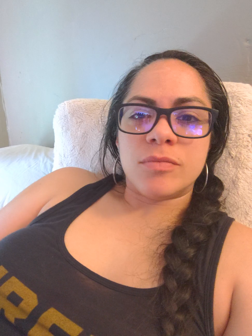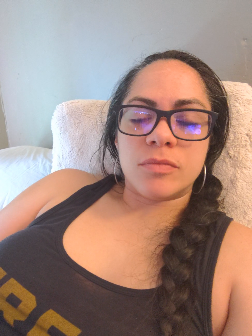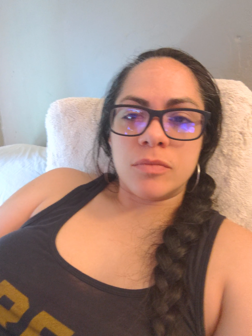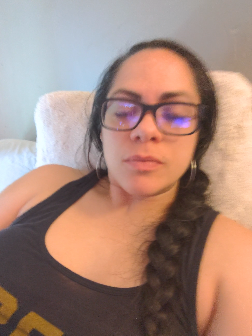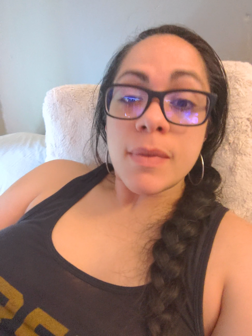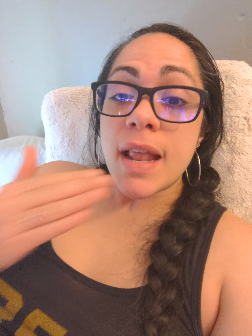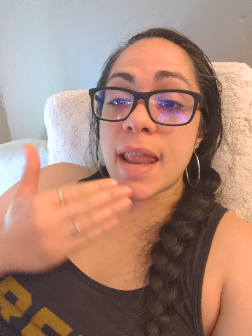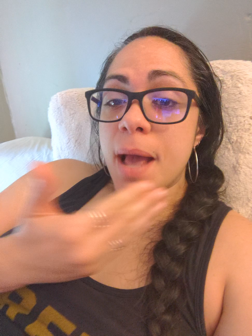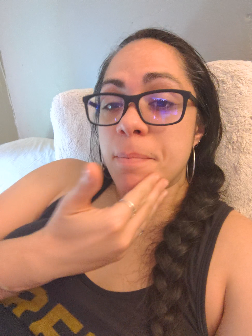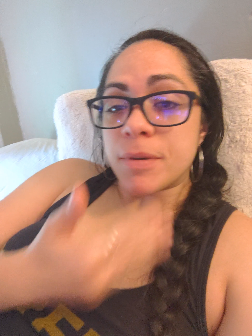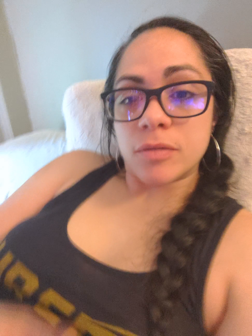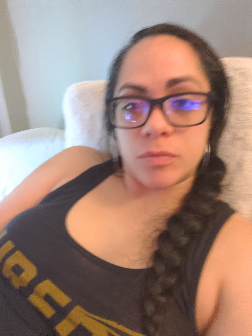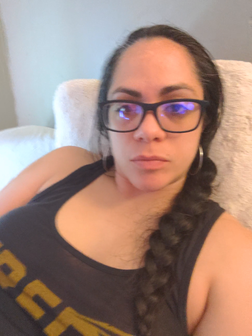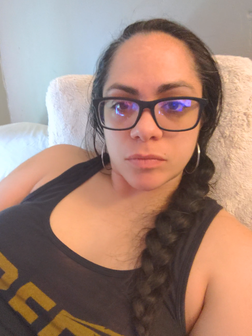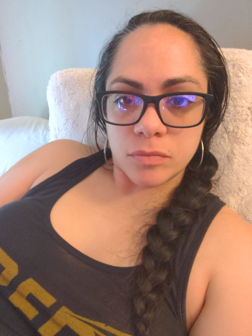napkin